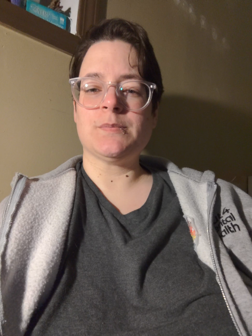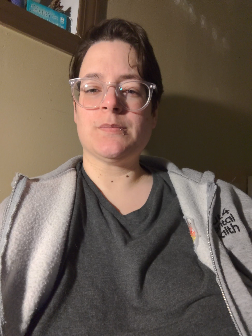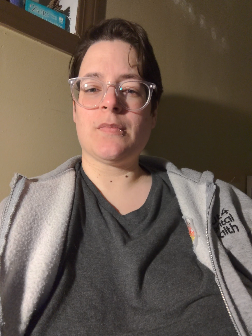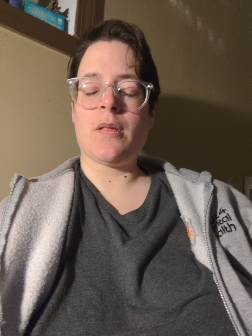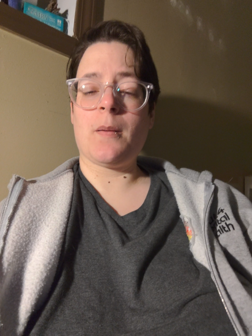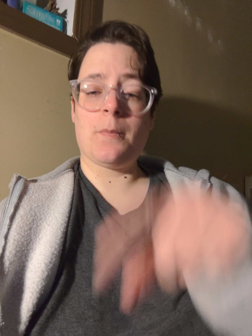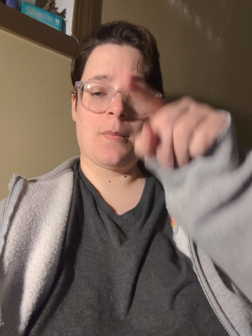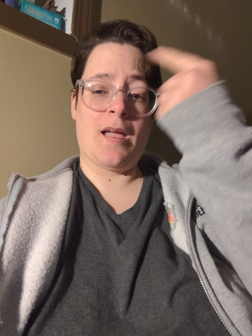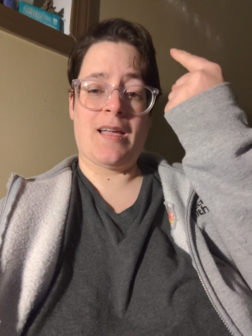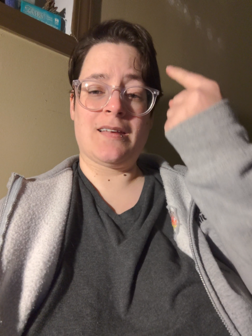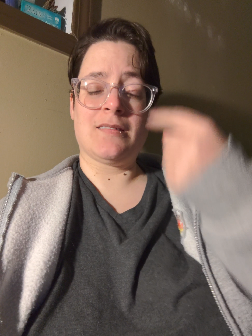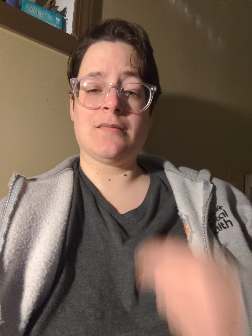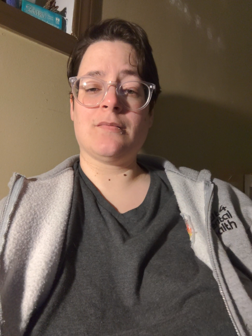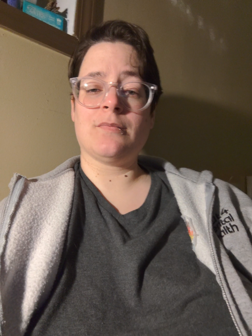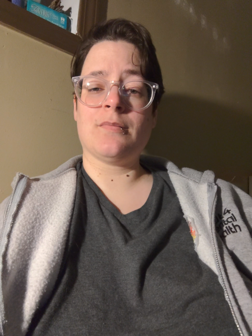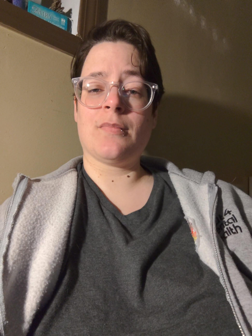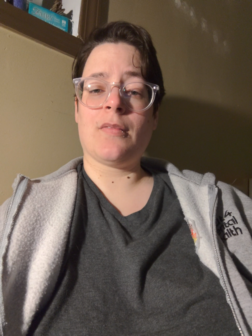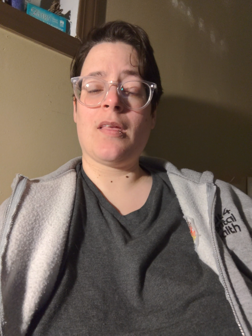black